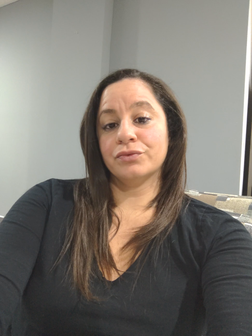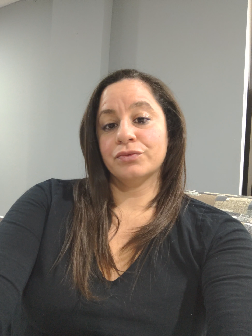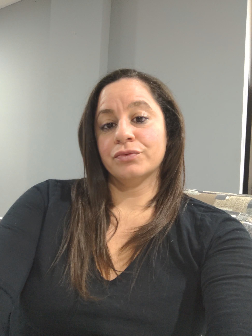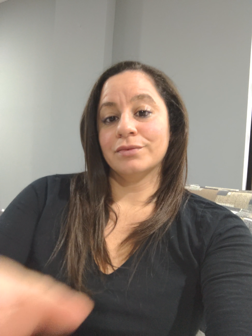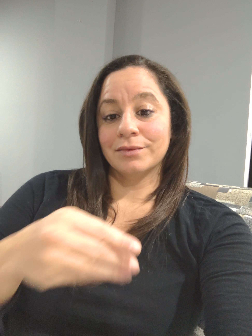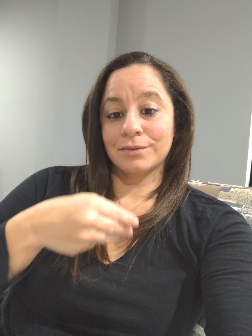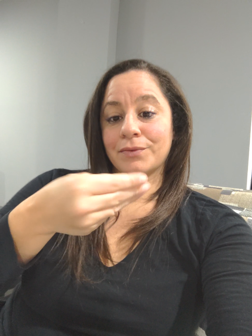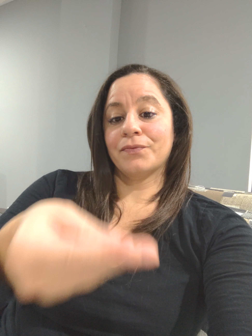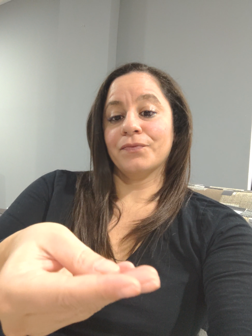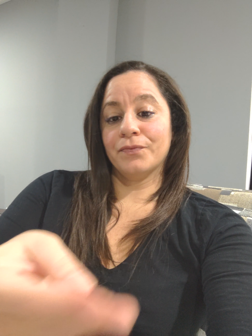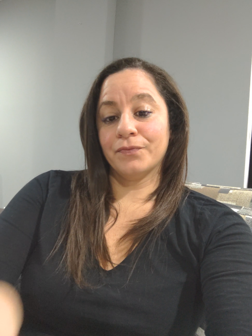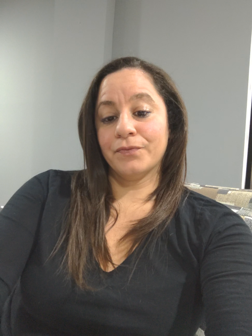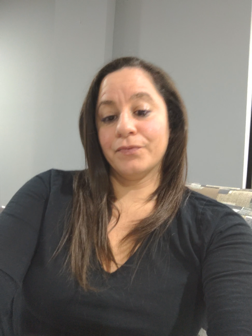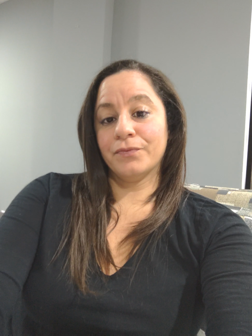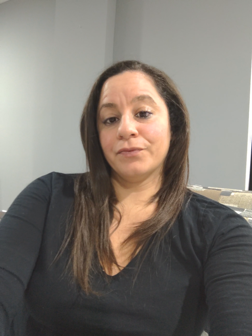give